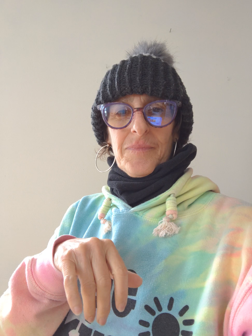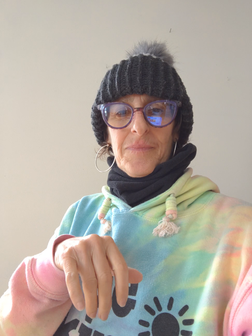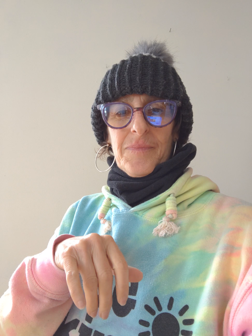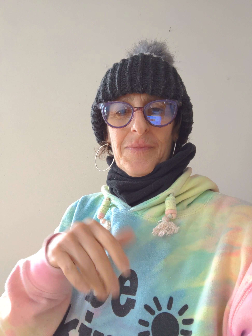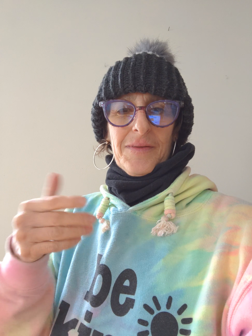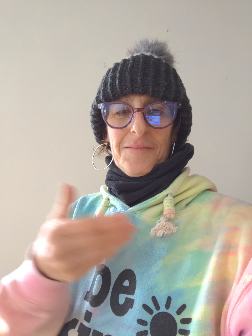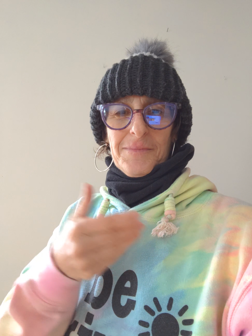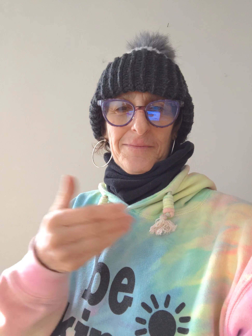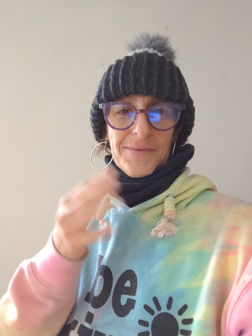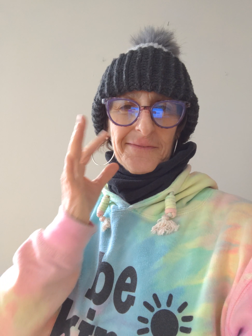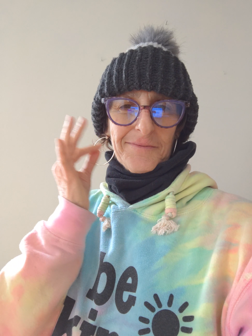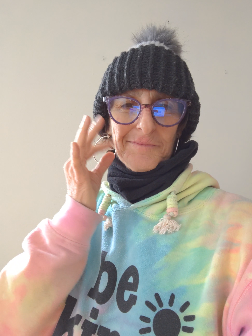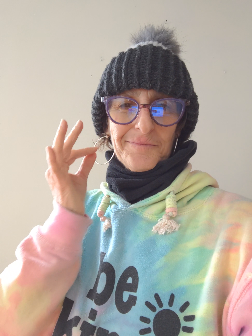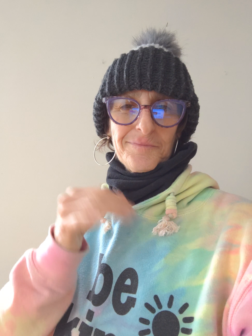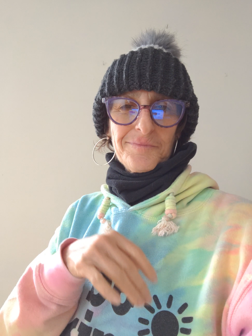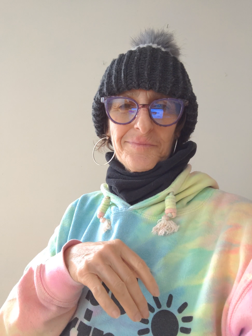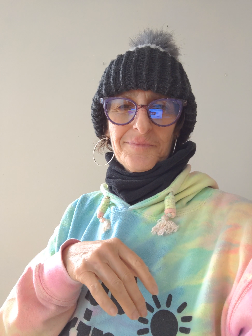kitty